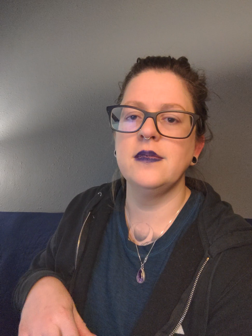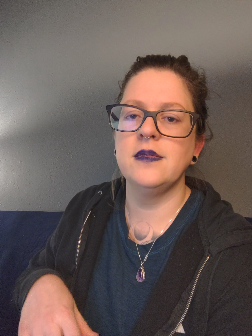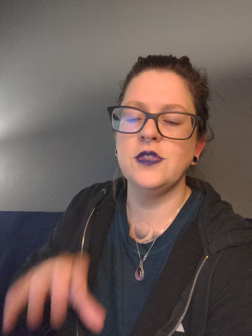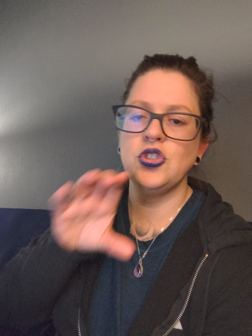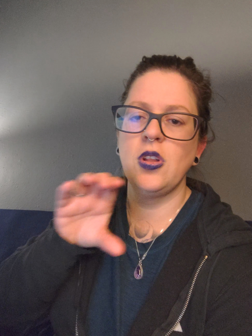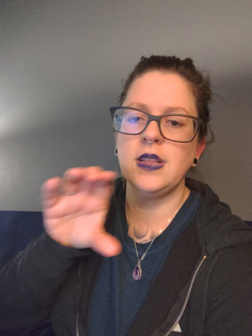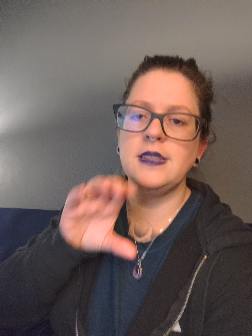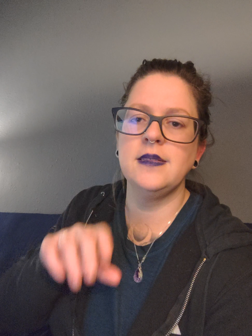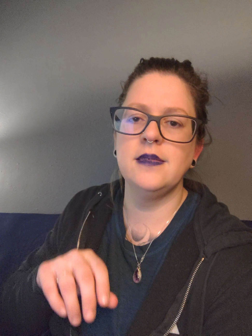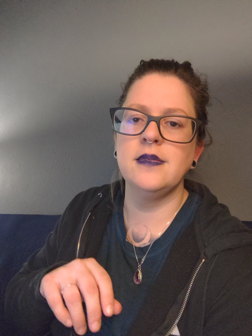chocolate